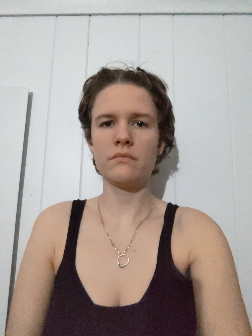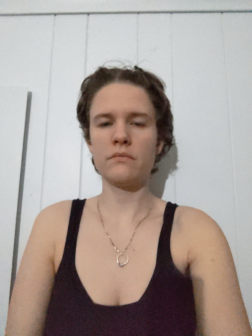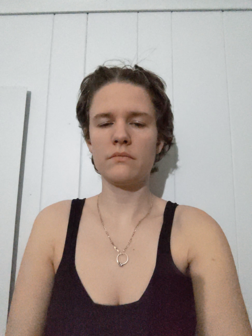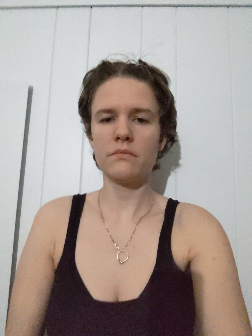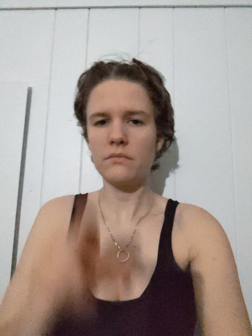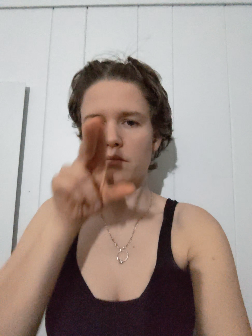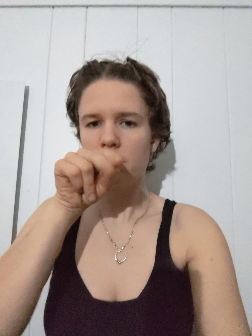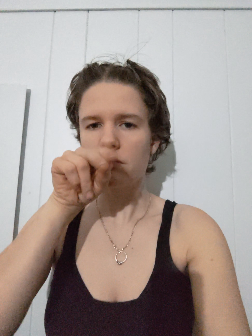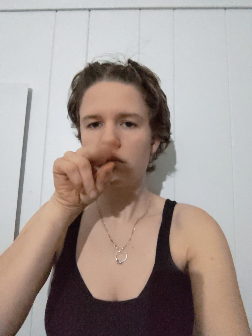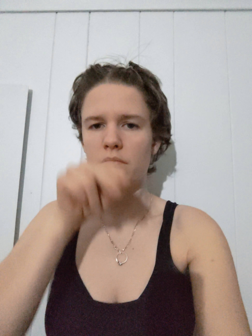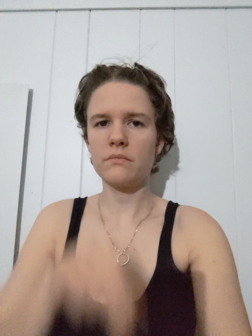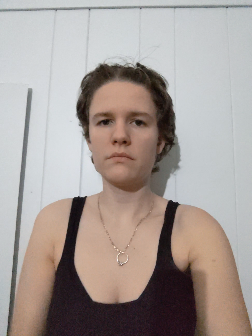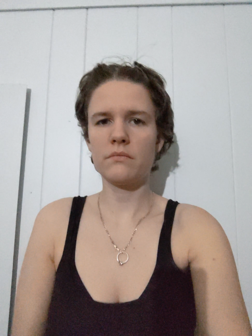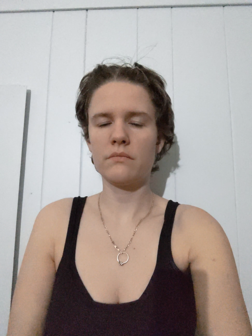duck